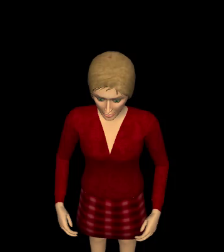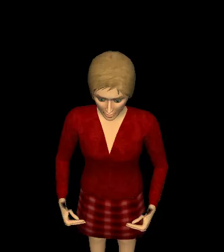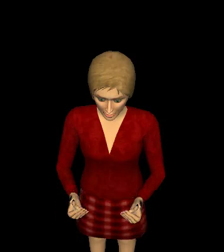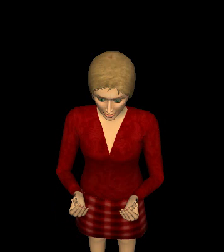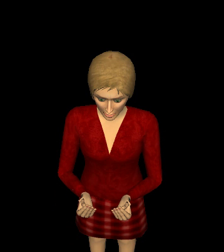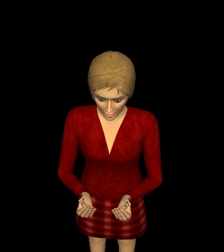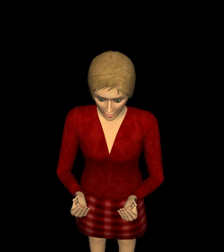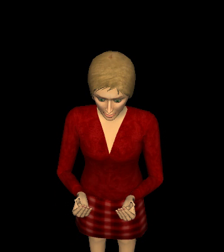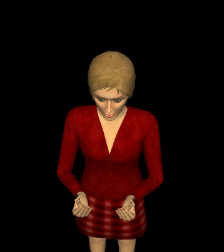أين